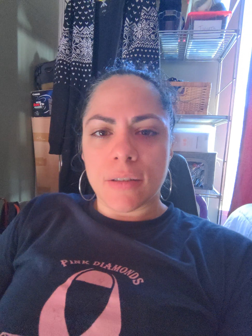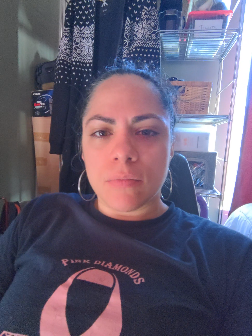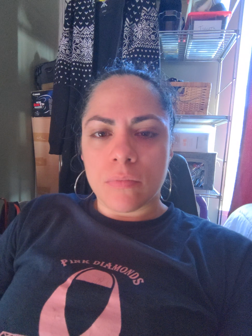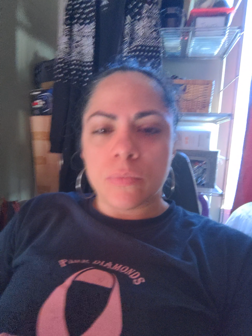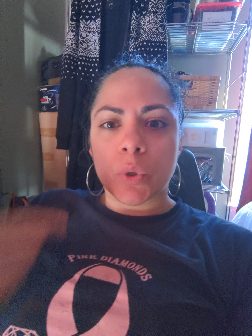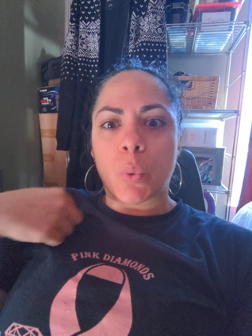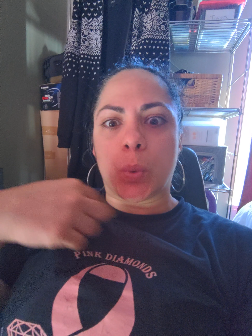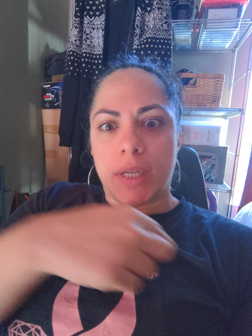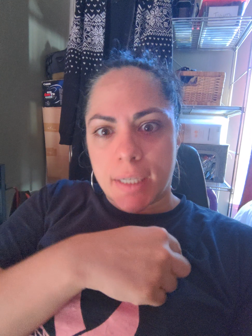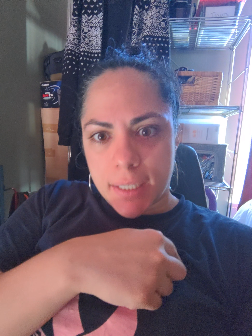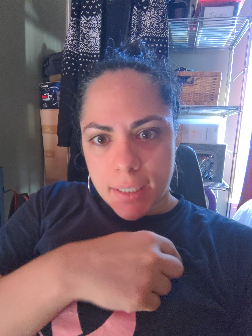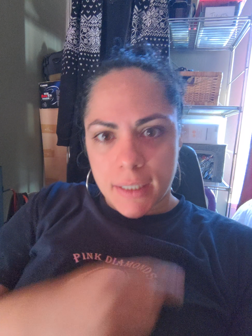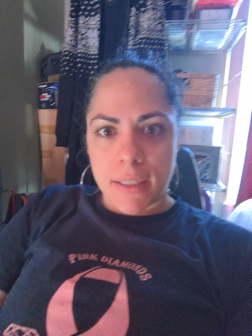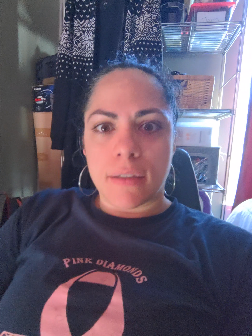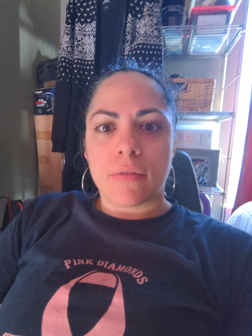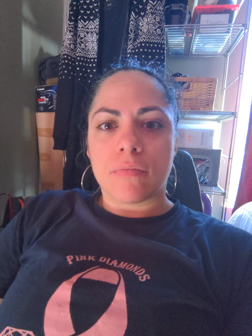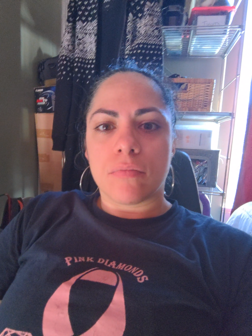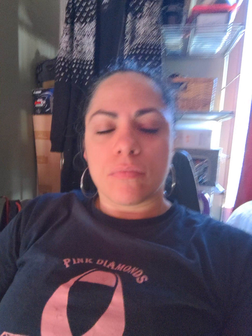we